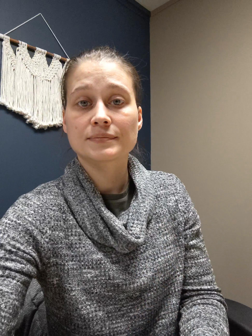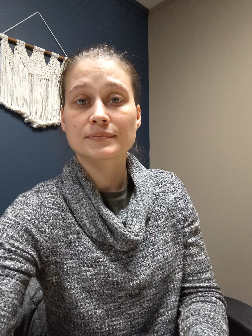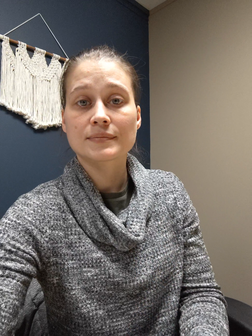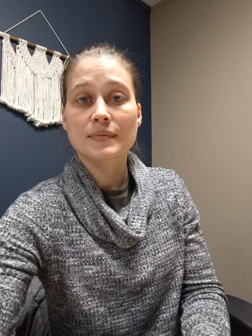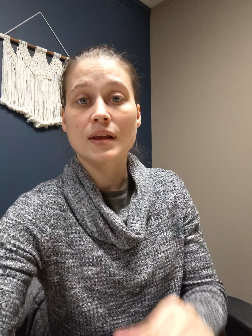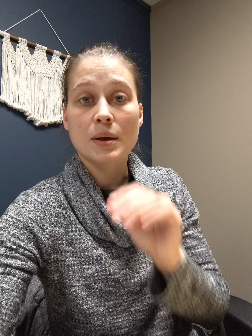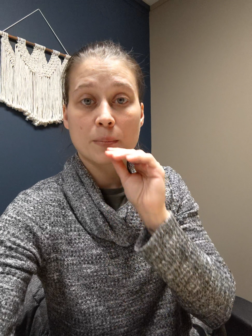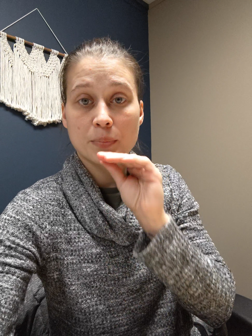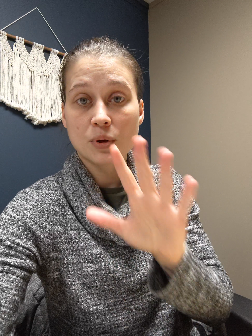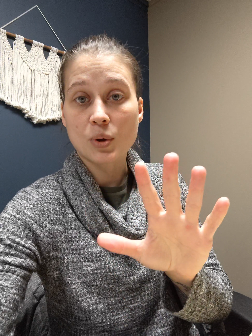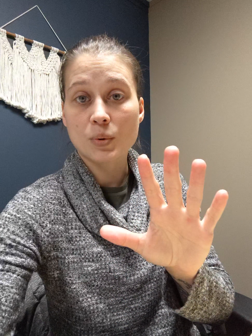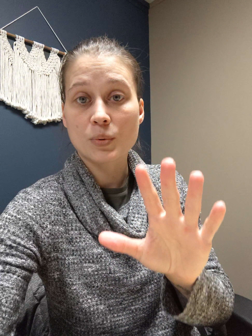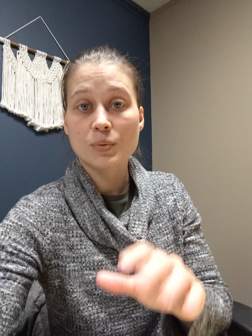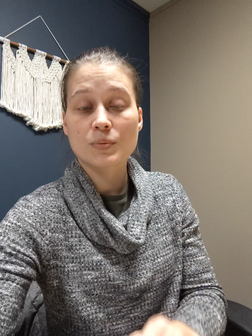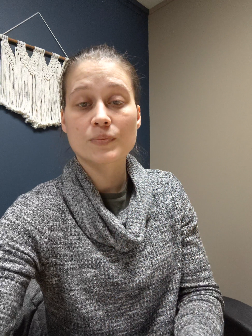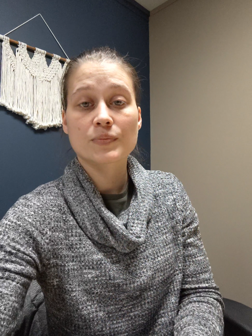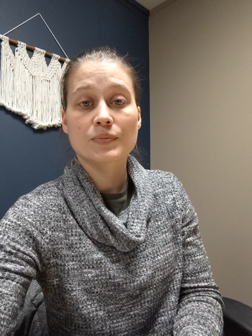blow